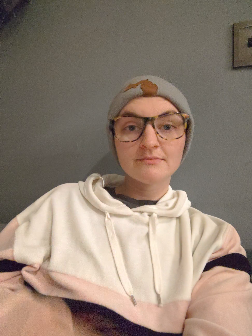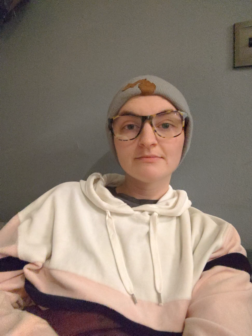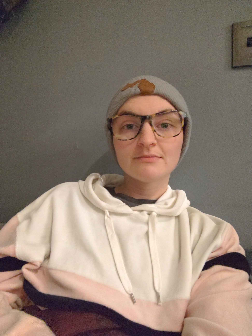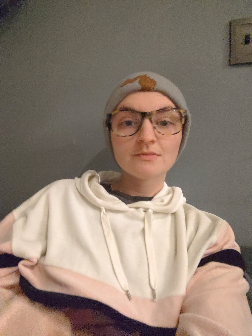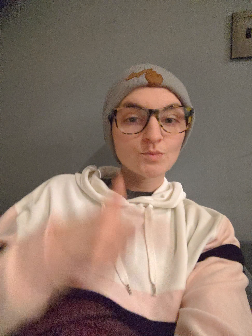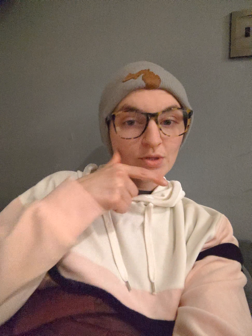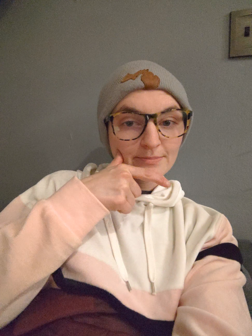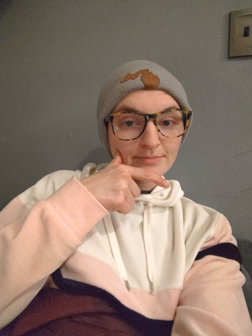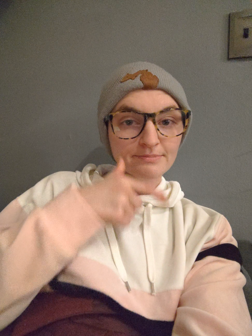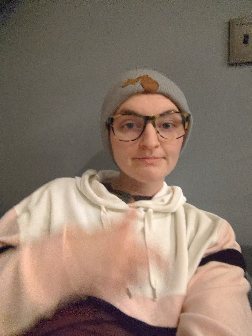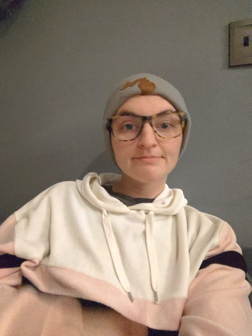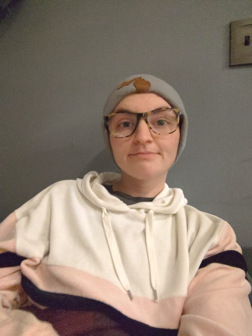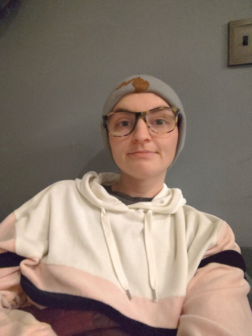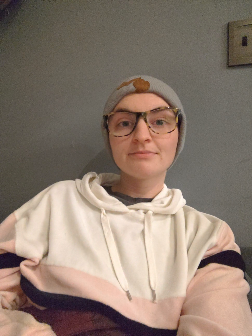radio